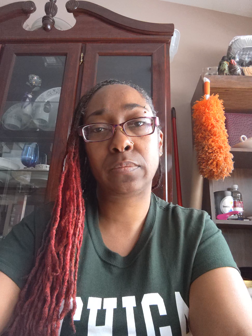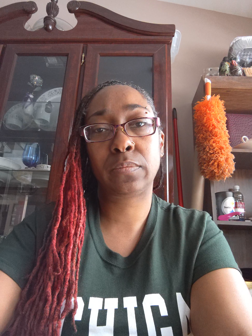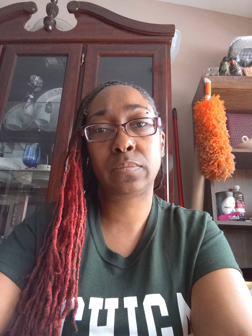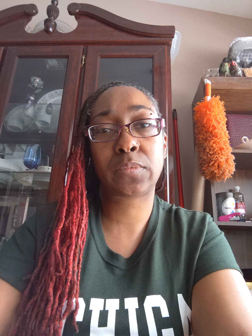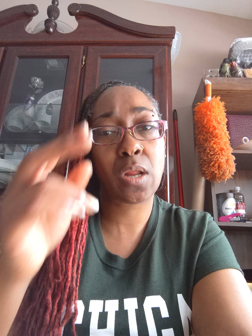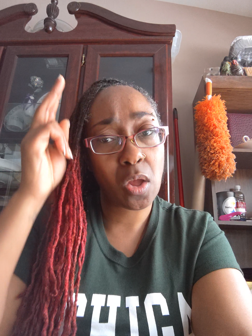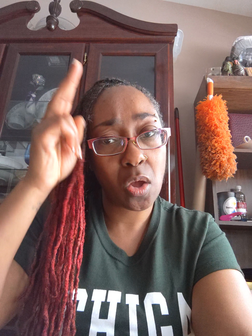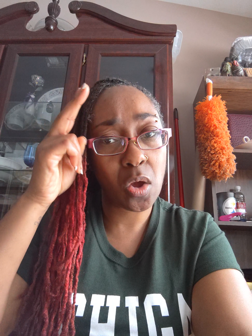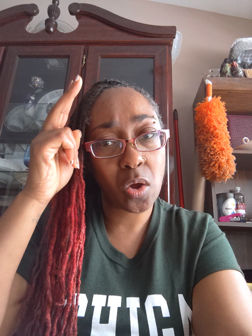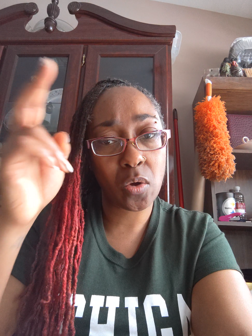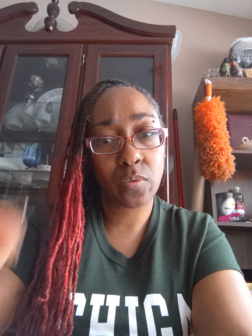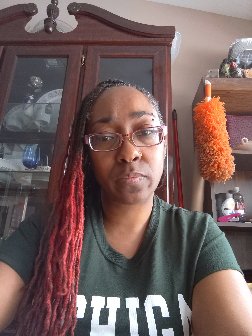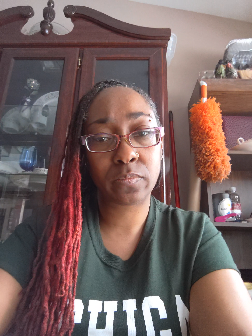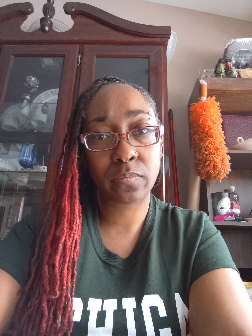uncle